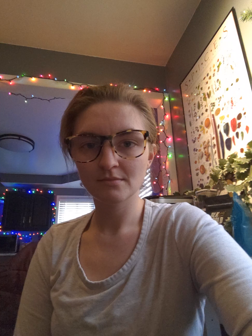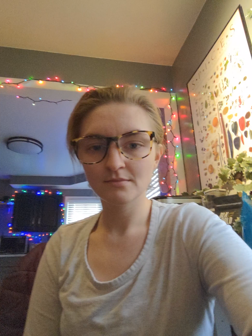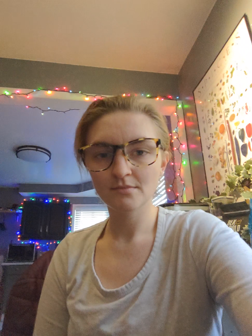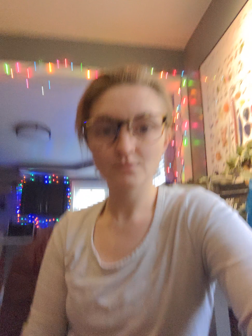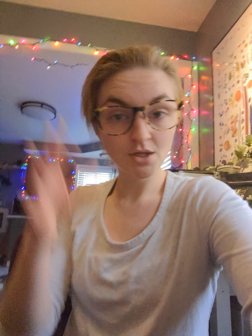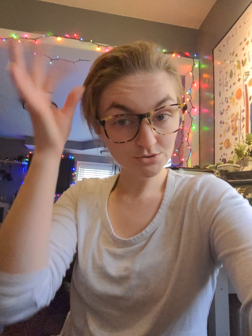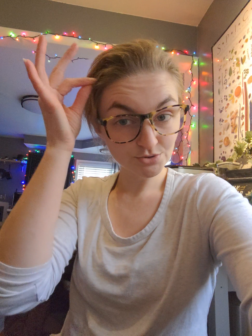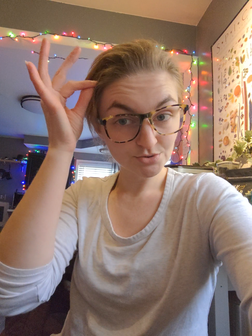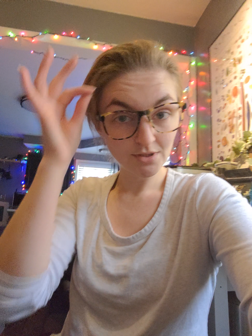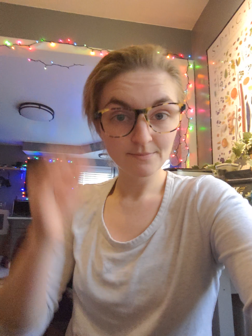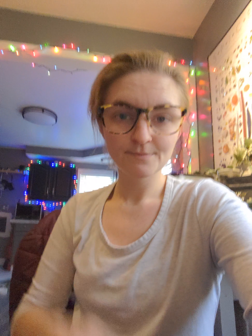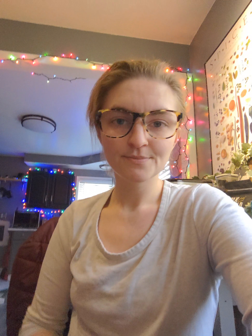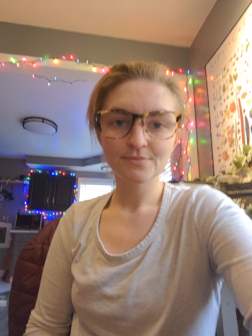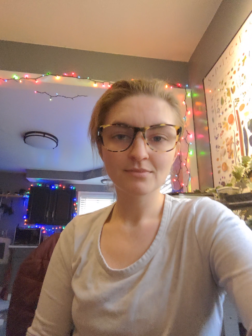hair